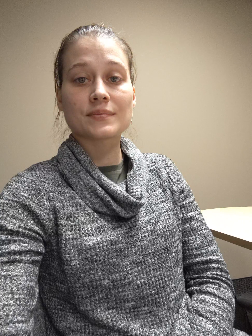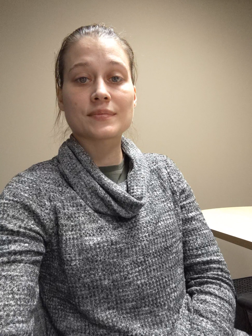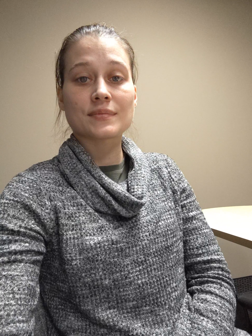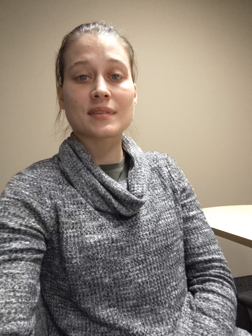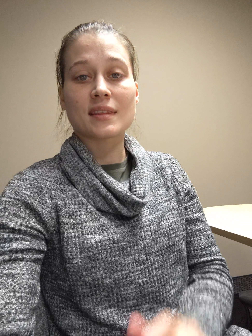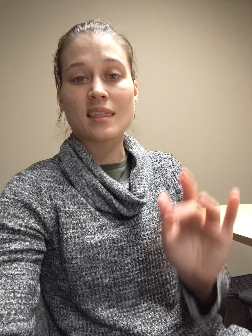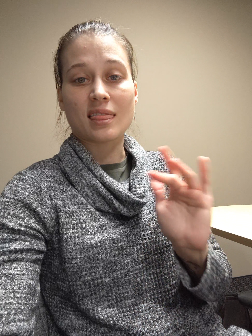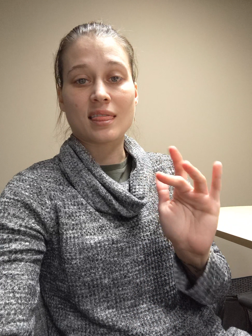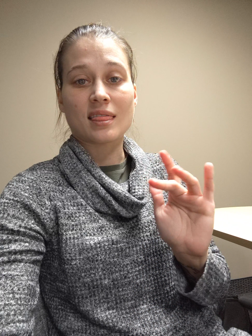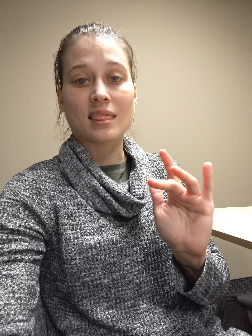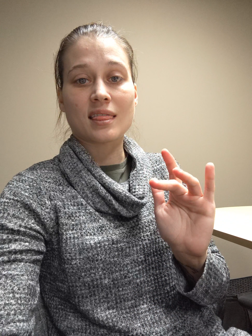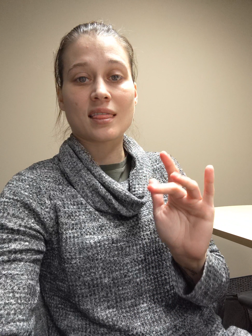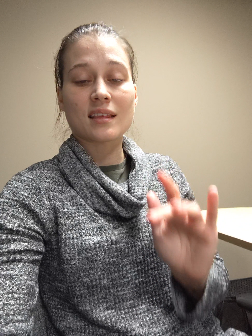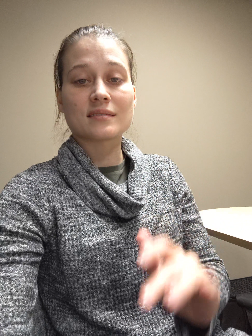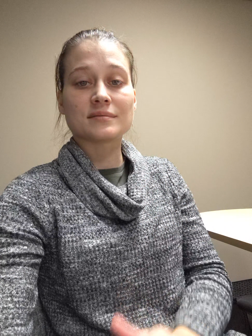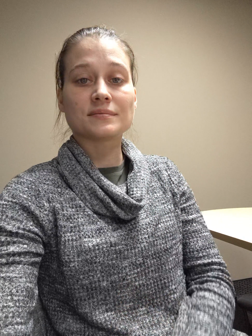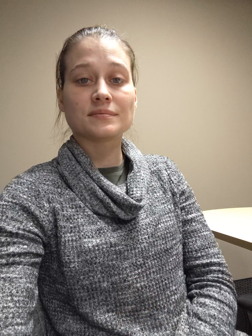yucky